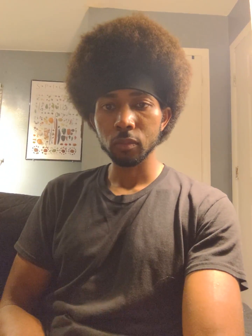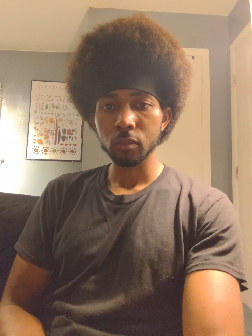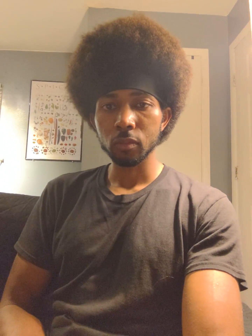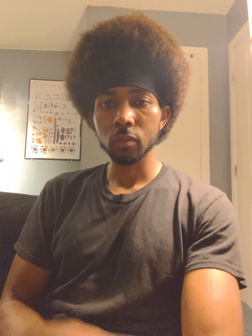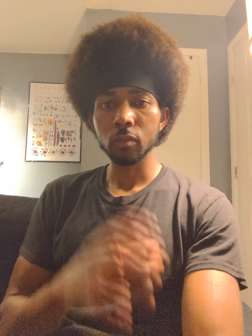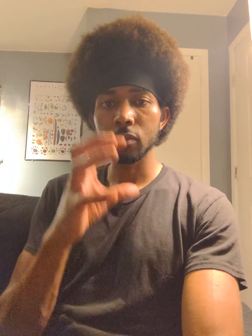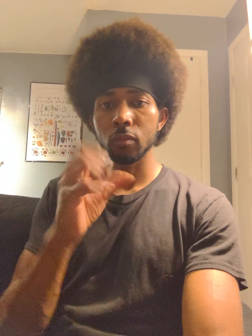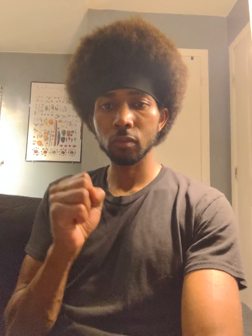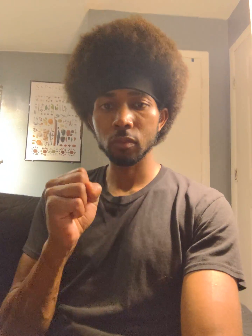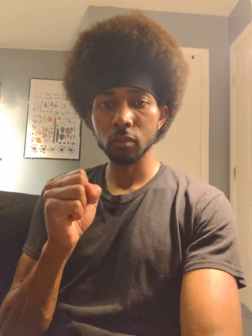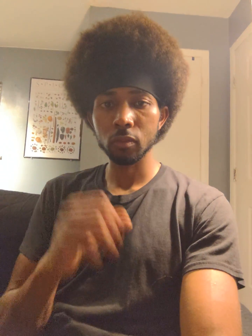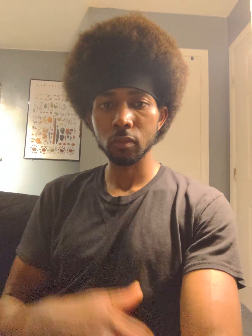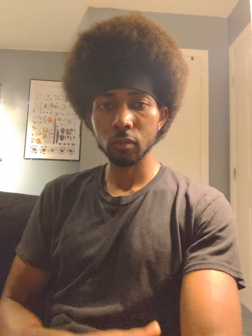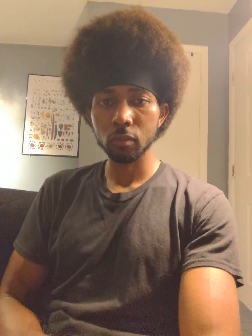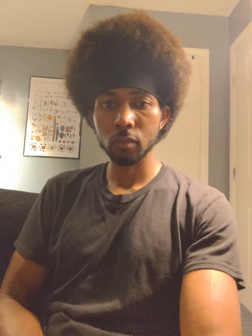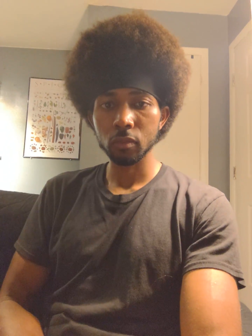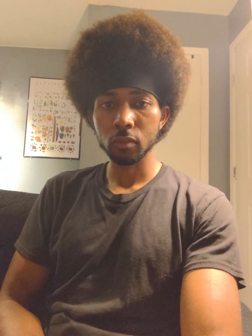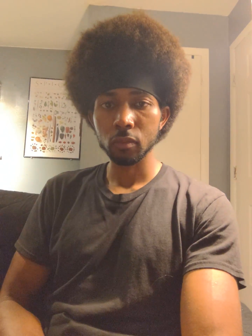catch